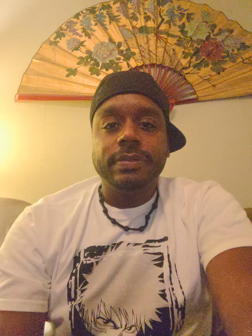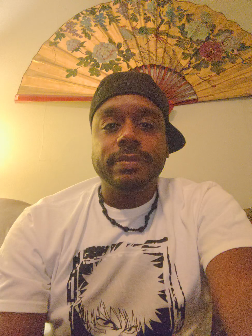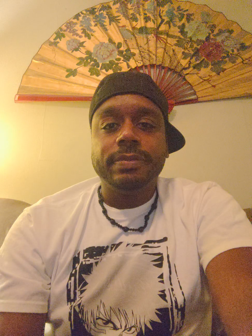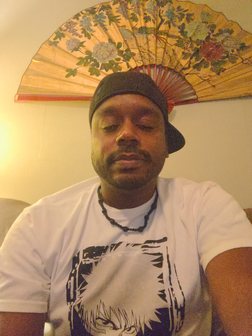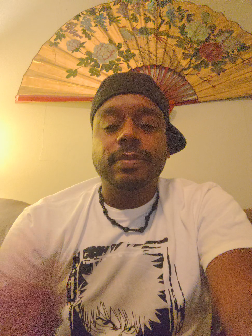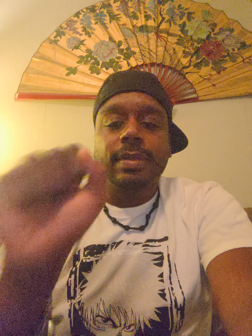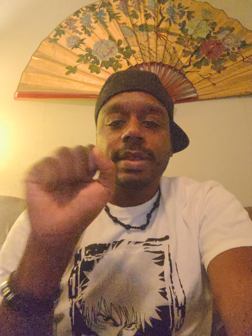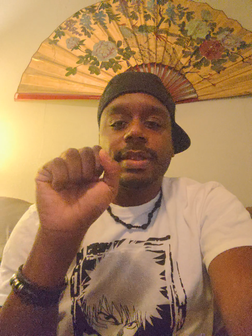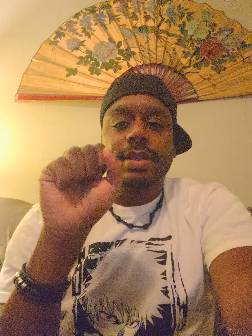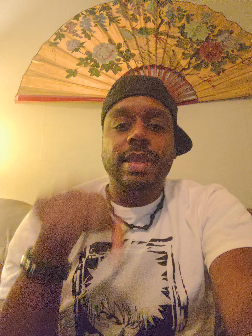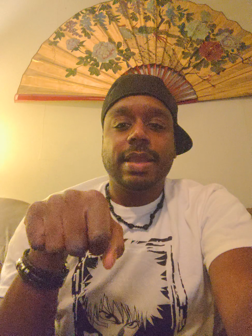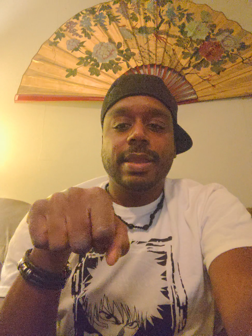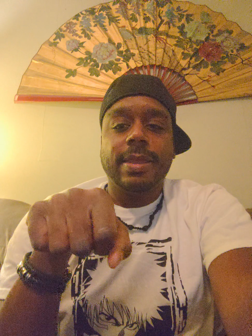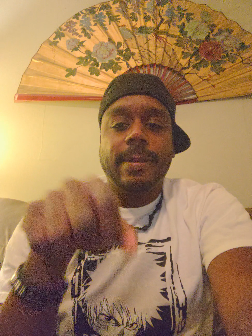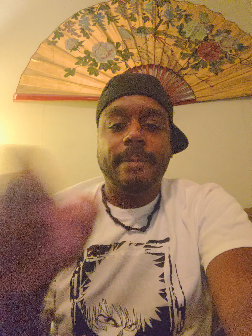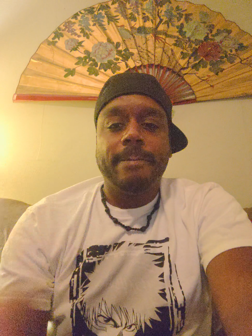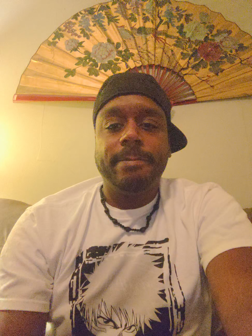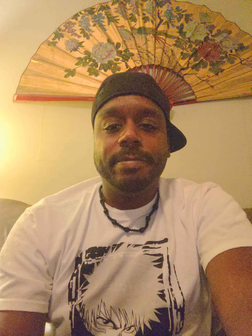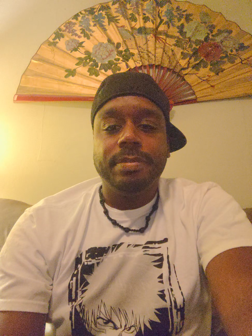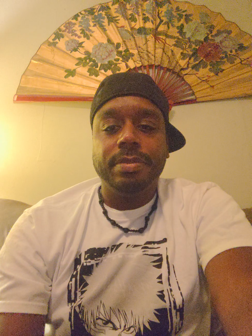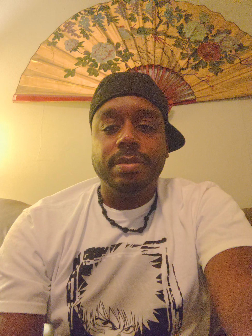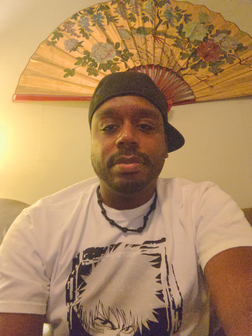can